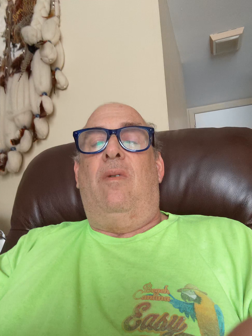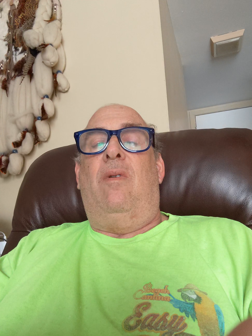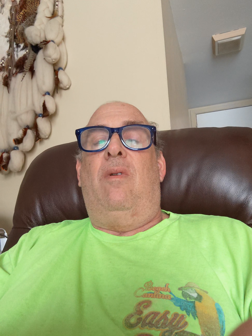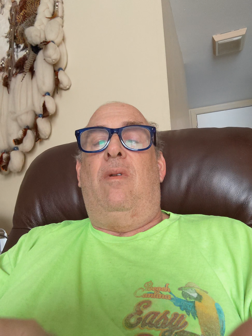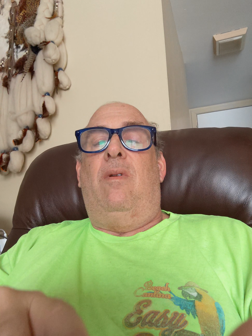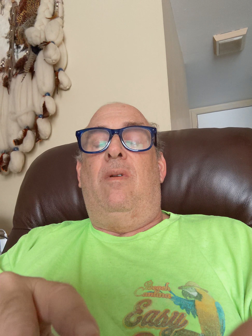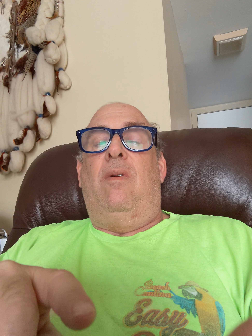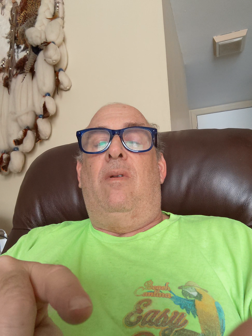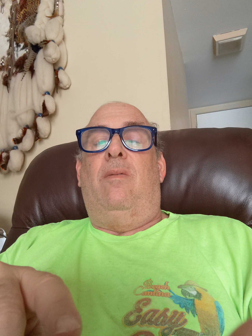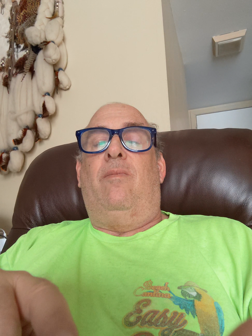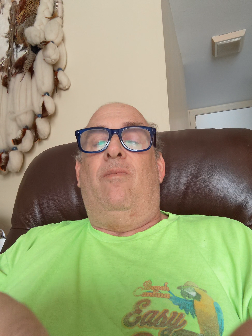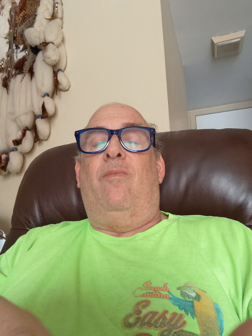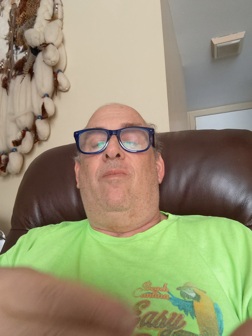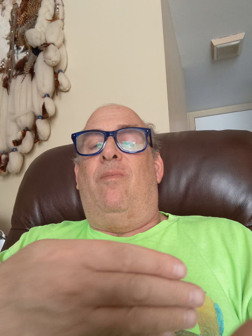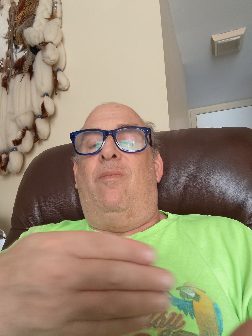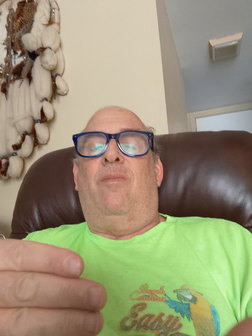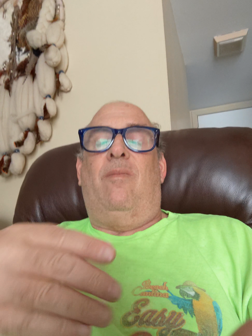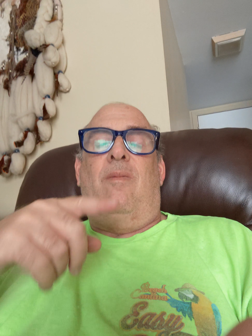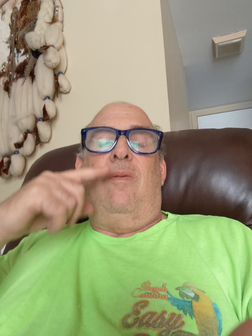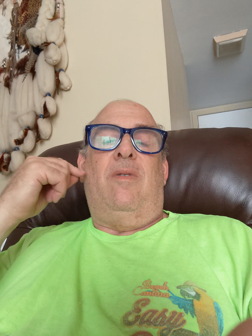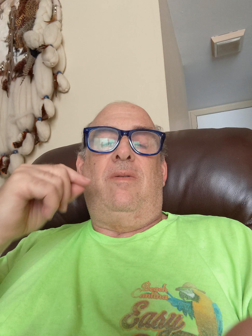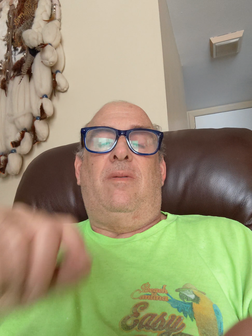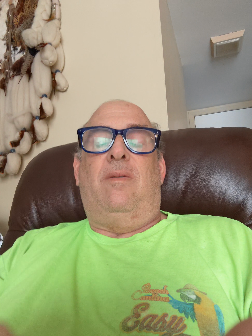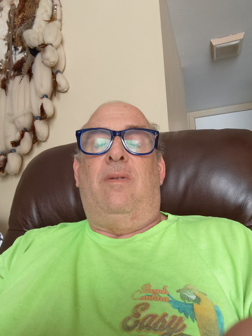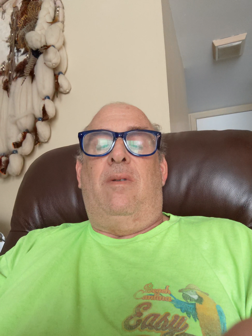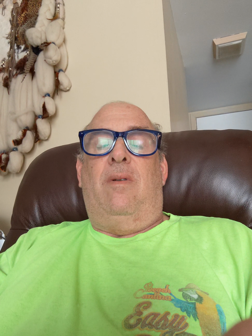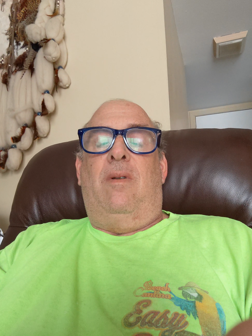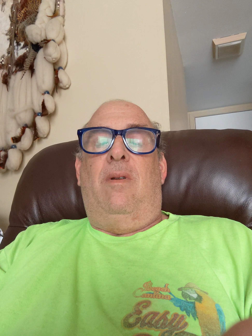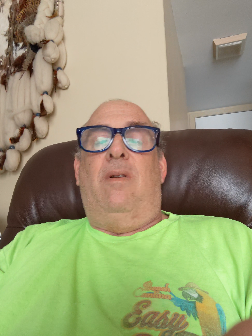kitty